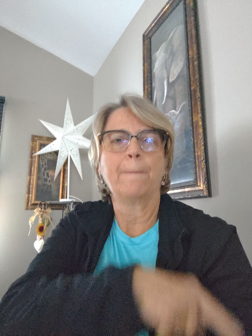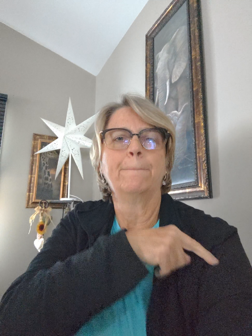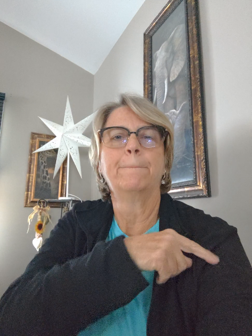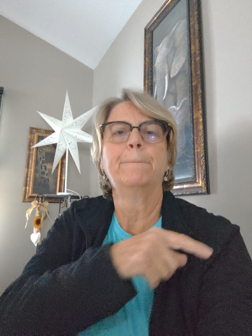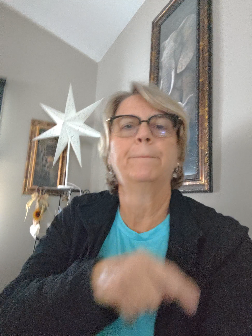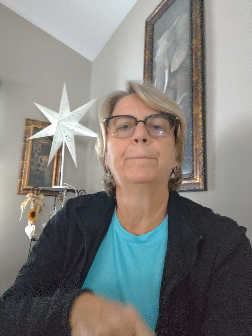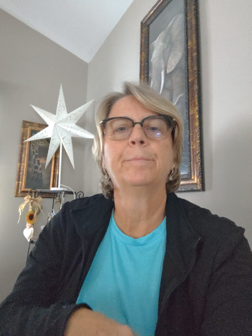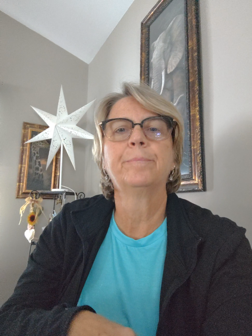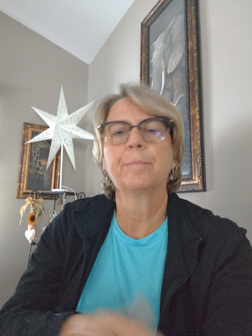arm